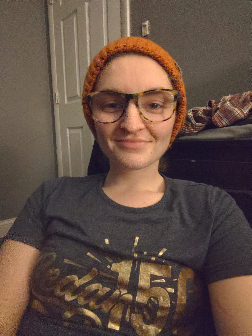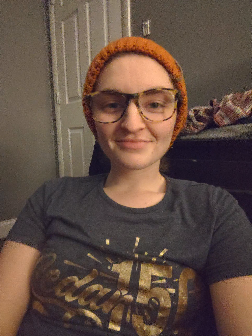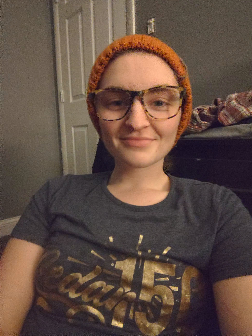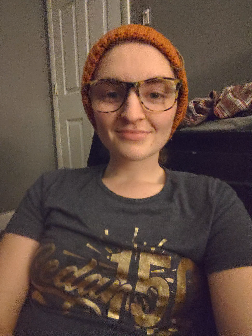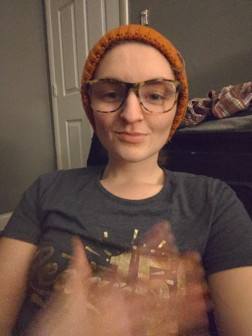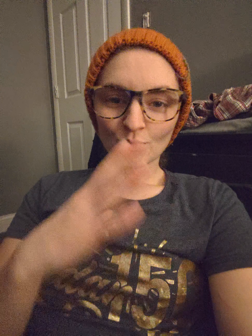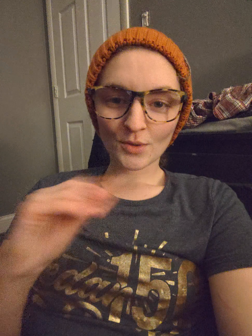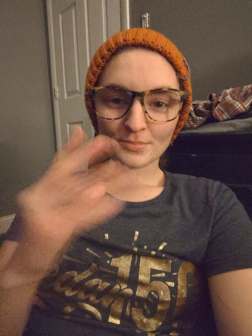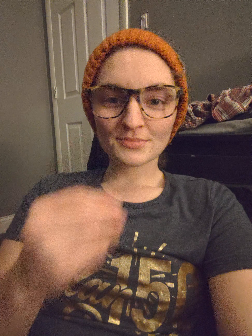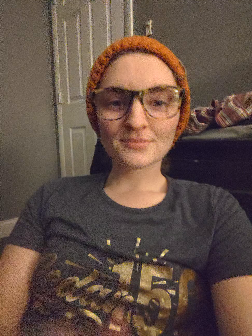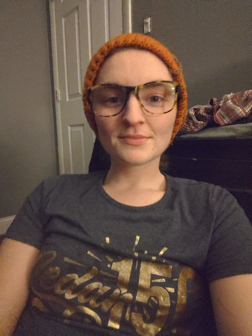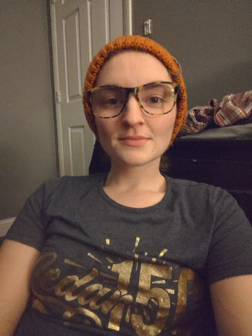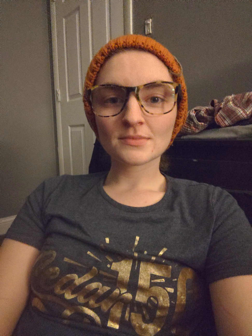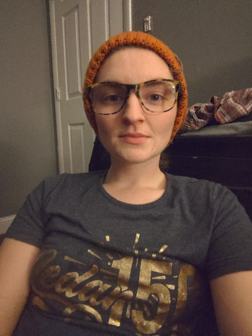story